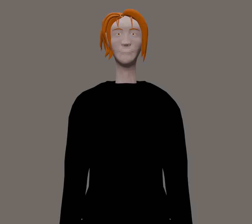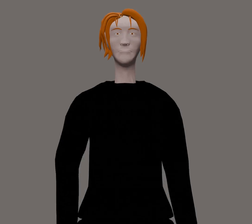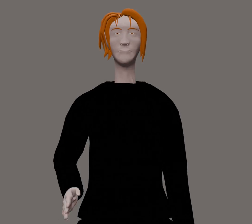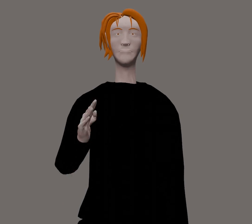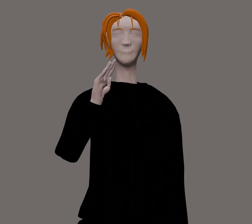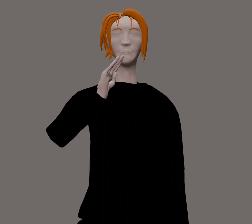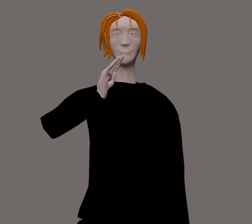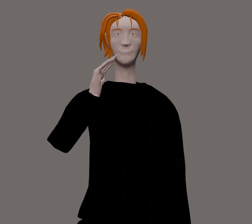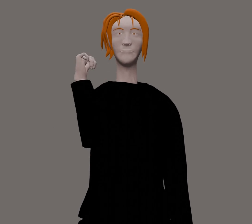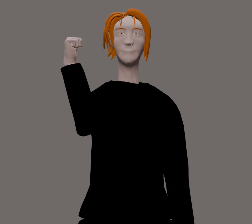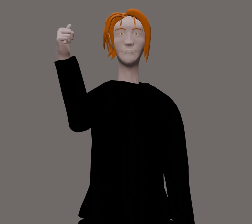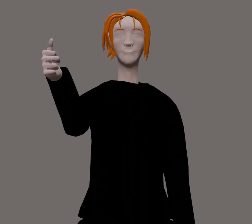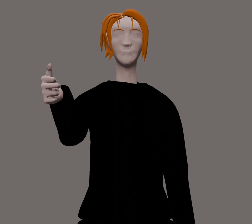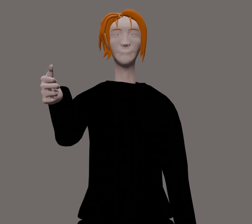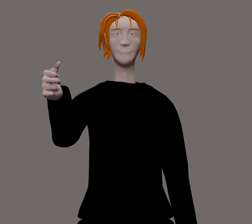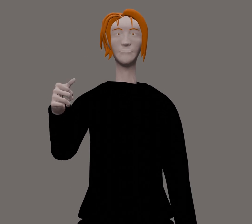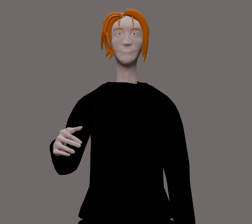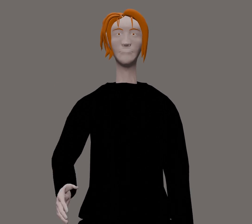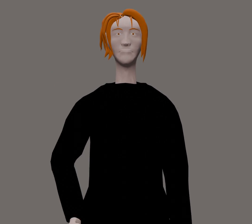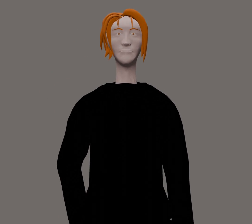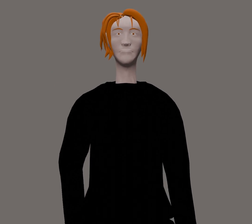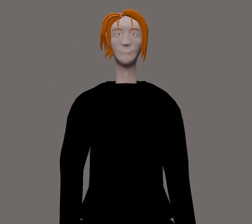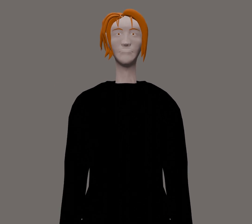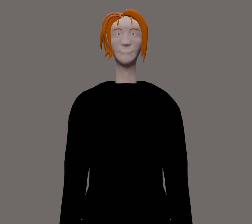Be Yourself